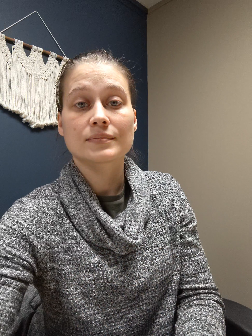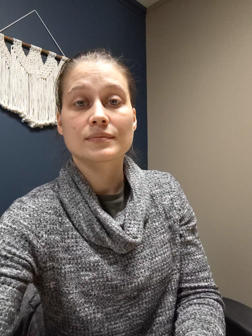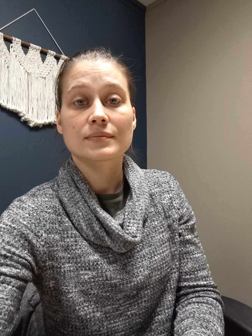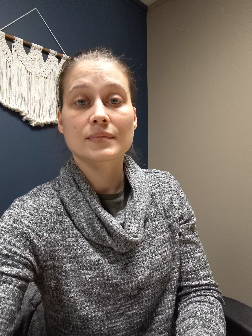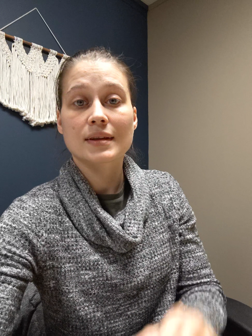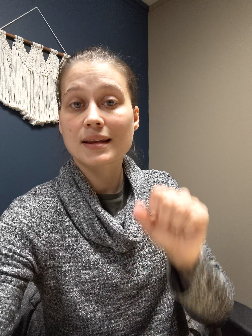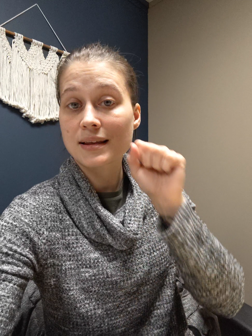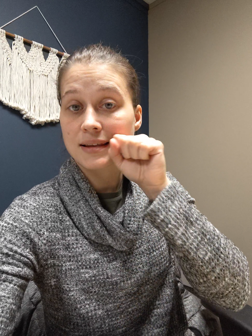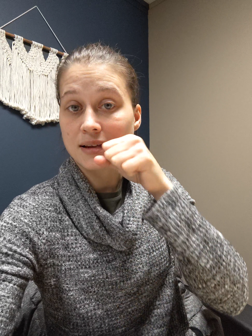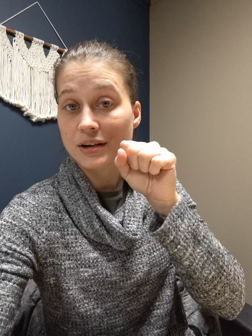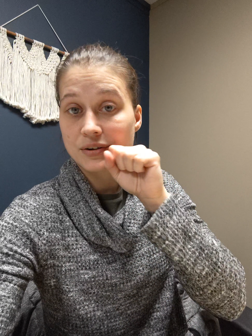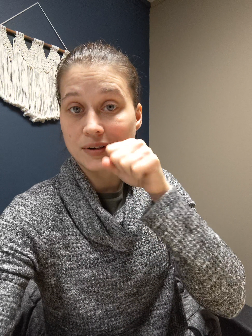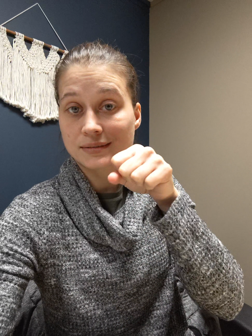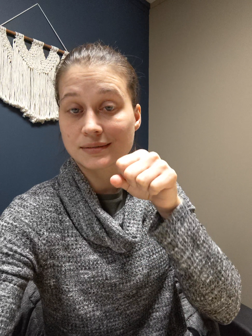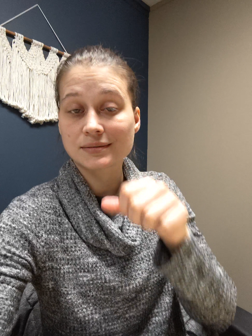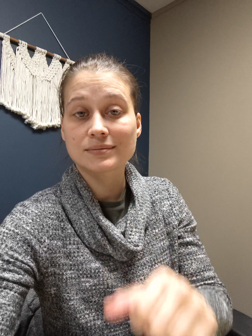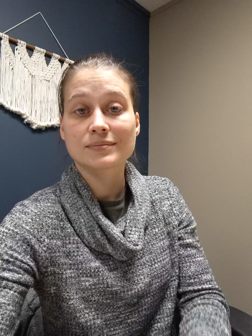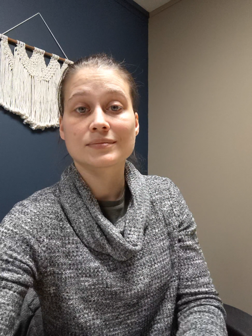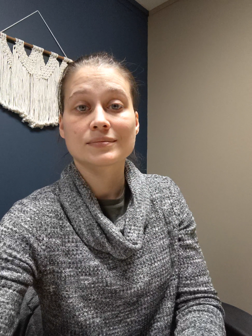carrot